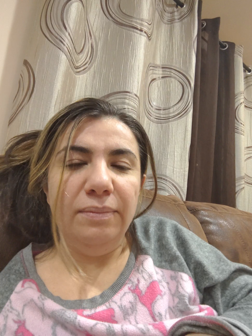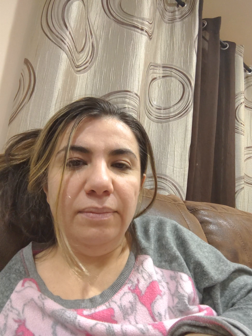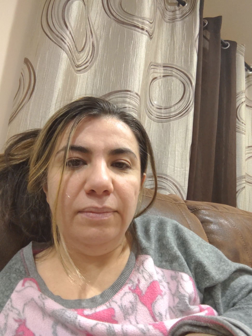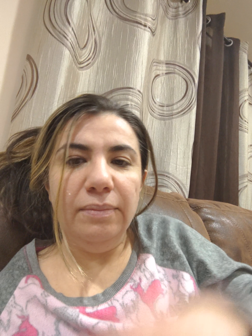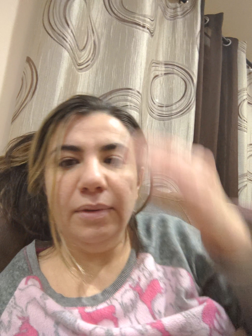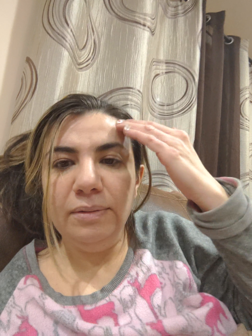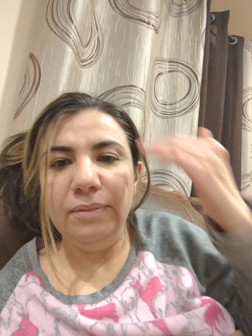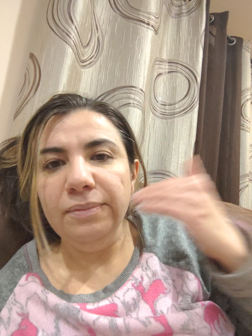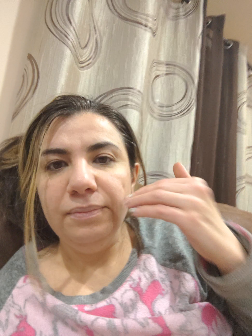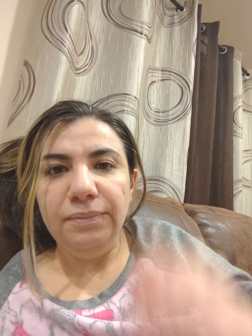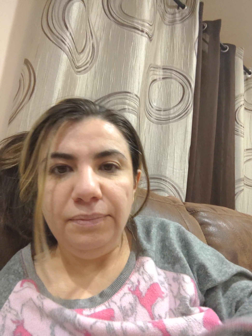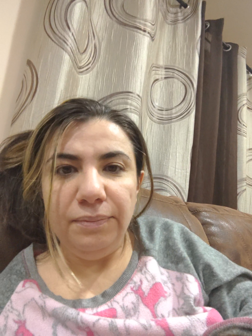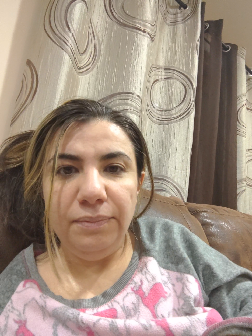head